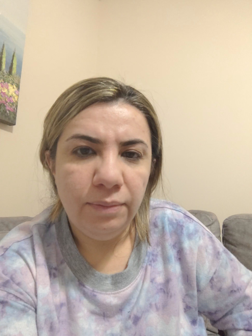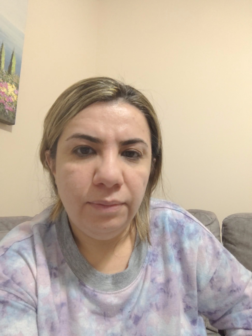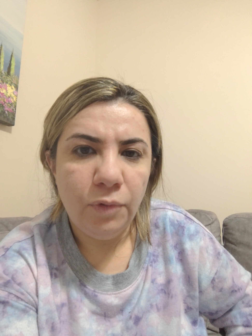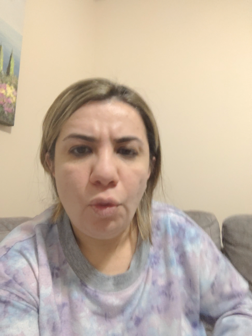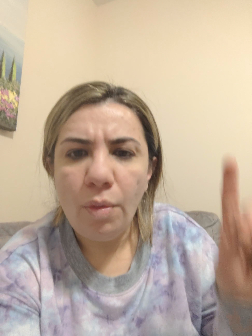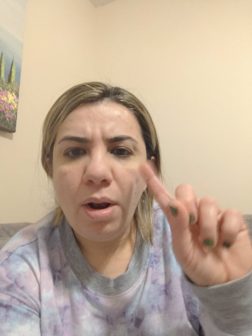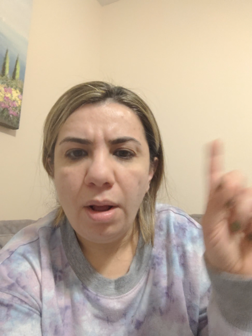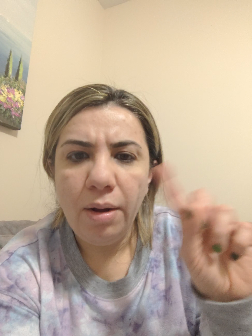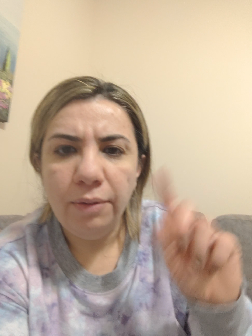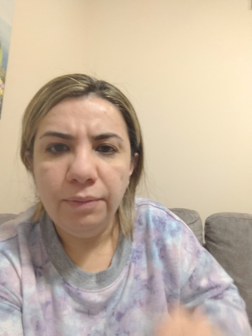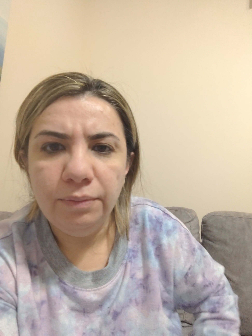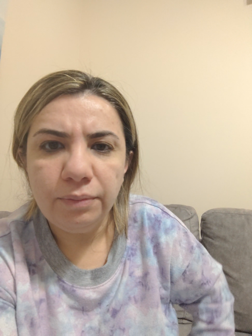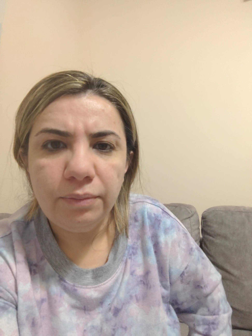where